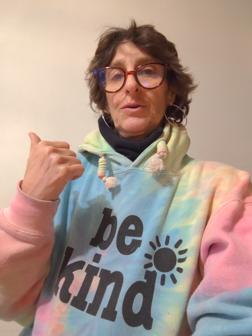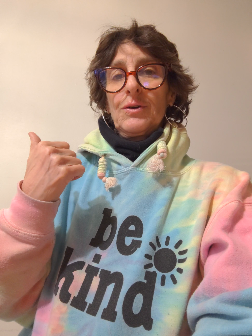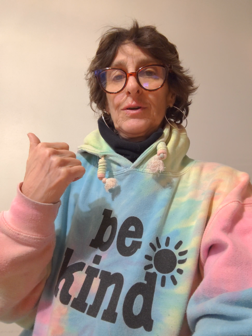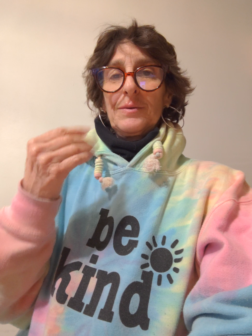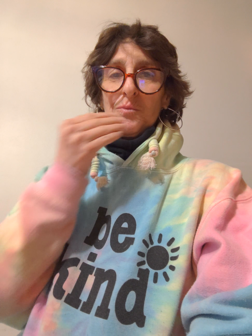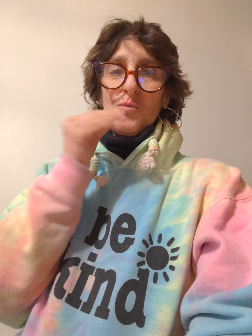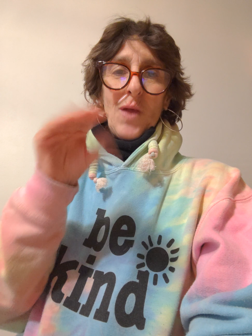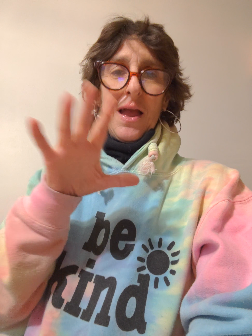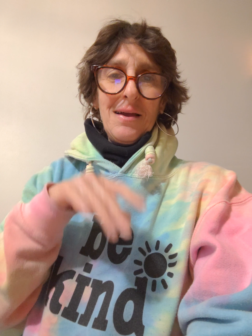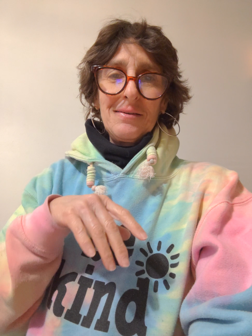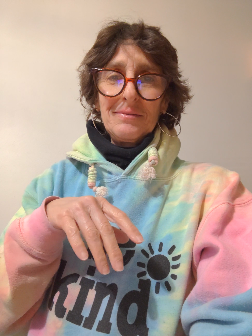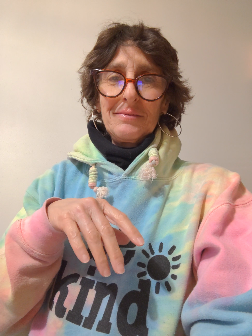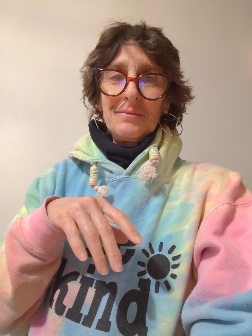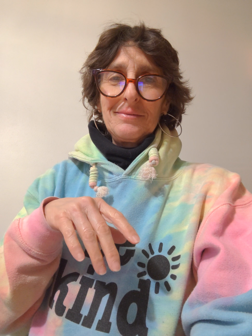kiss